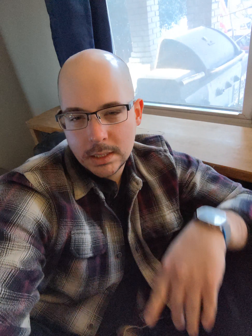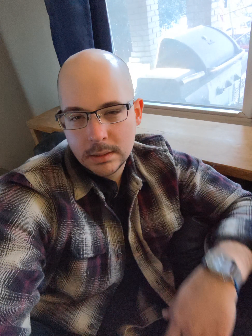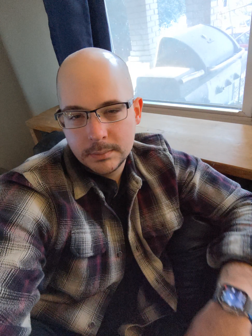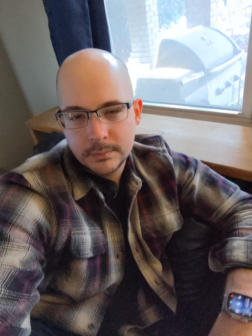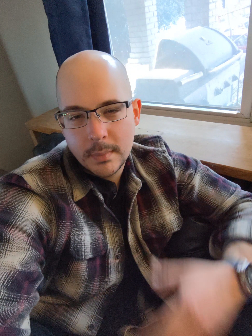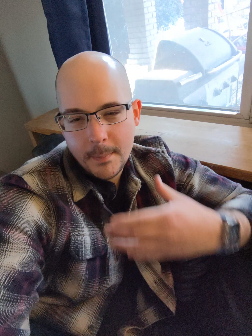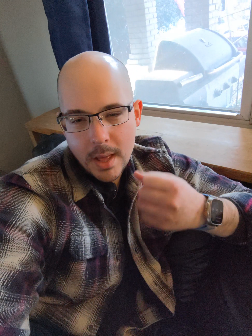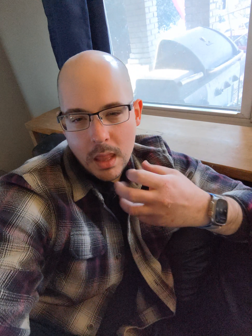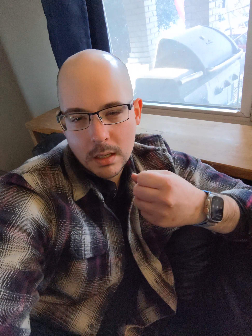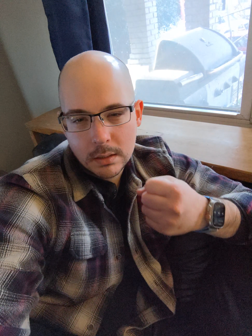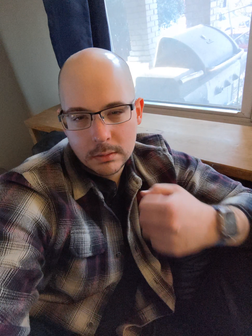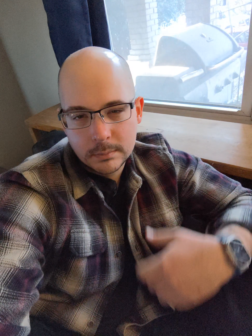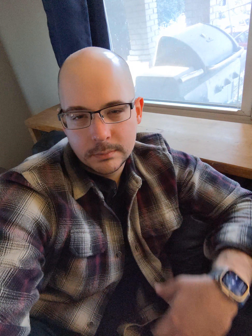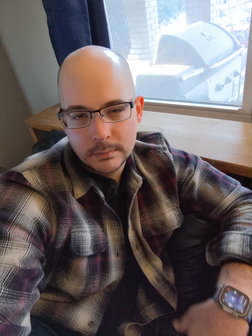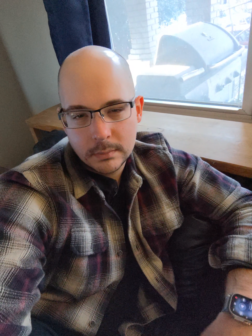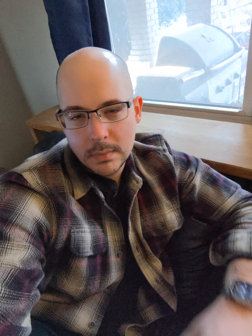milk